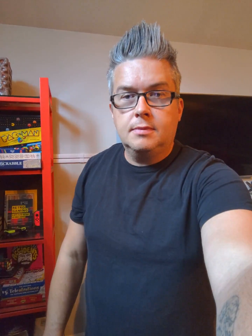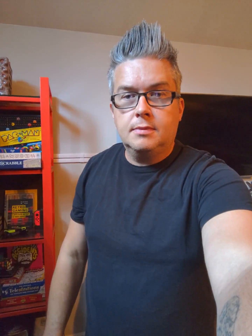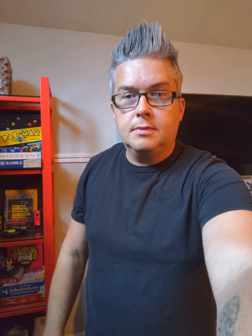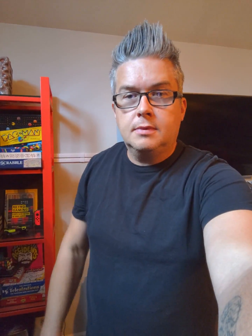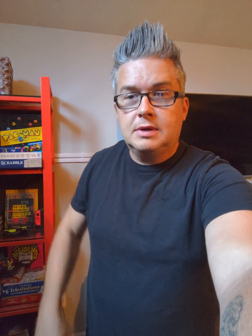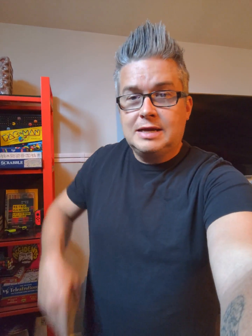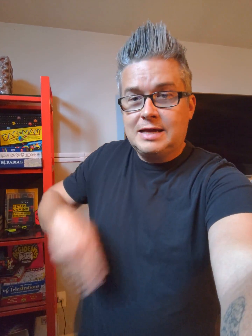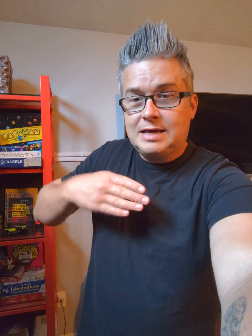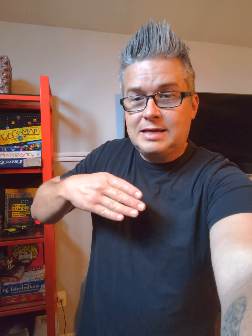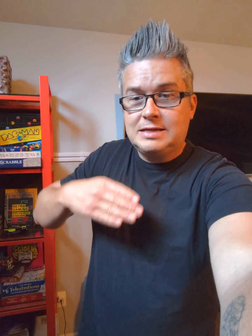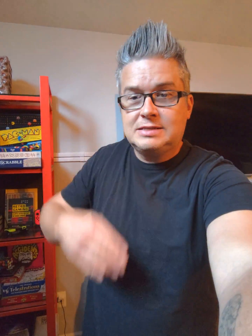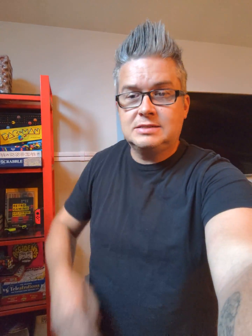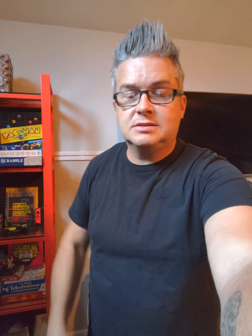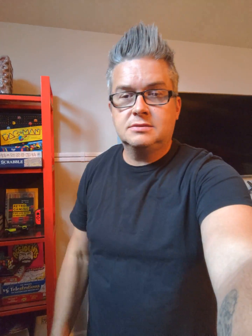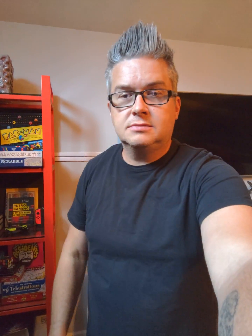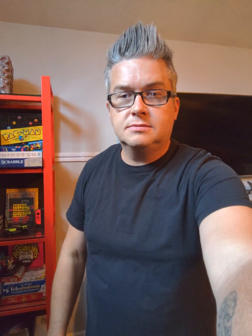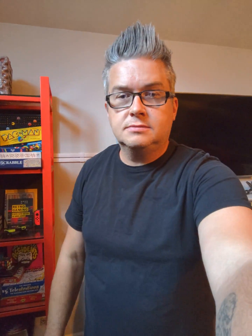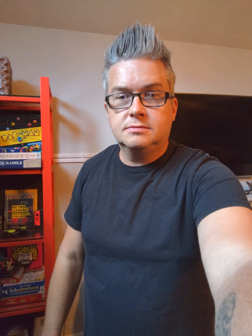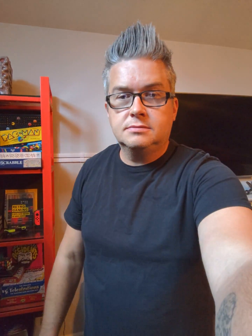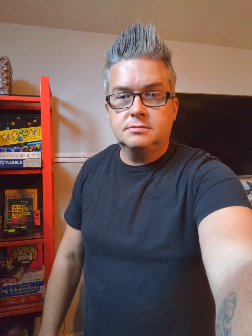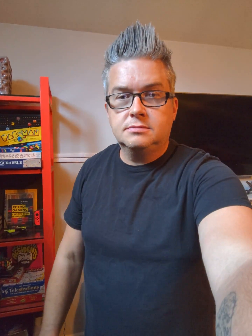kick